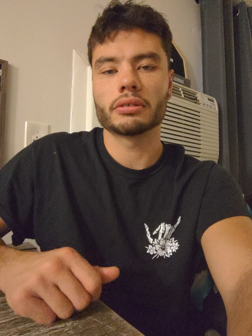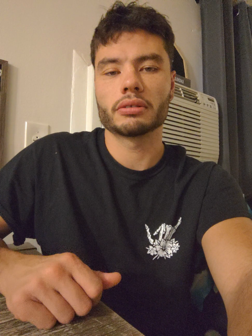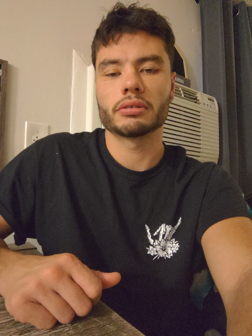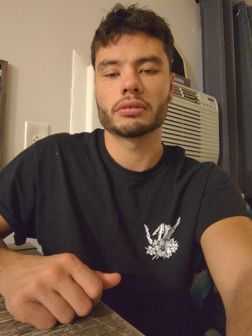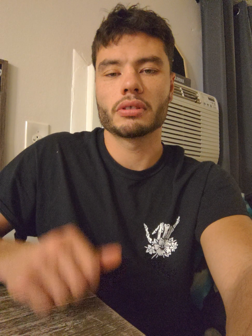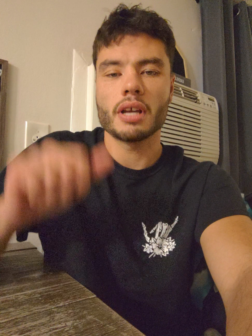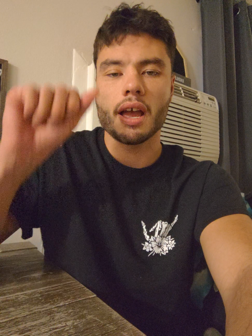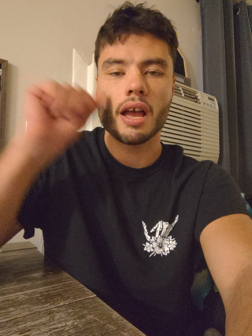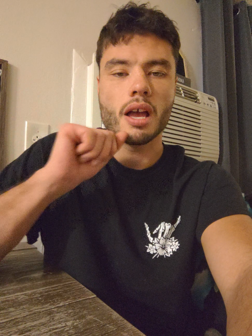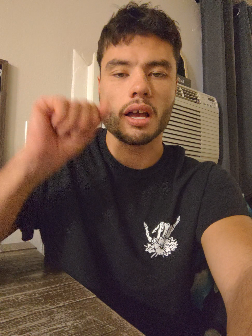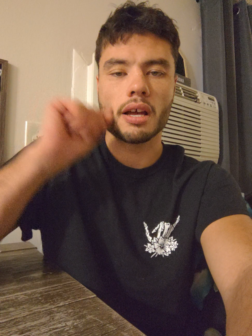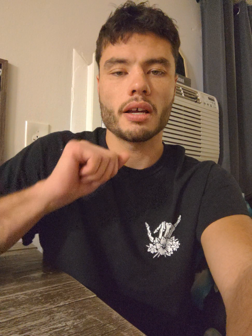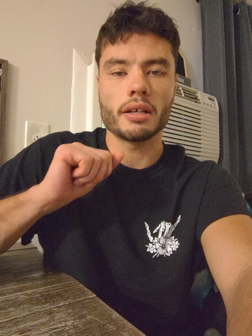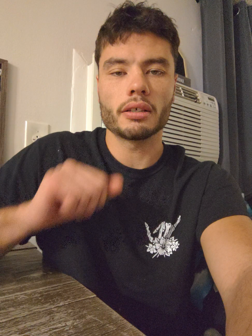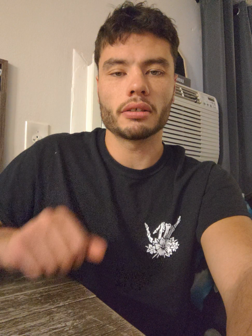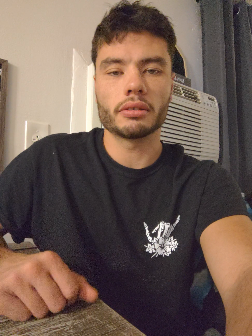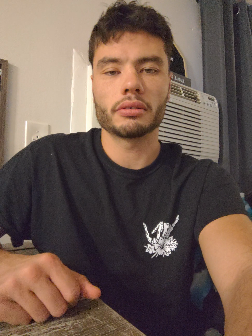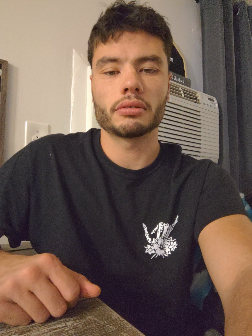aunt